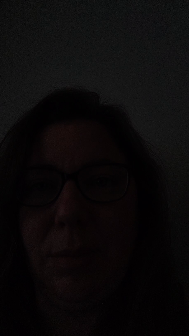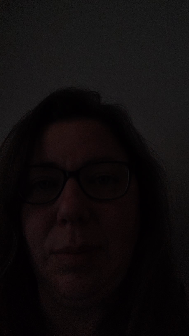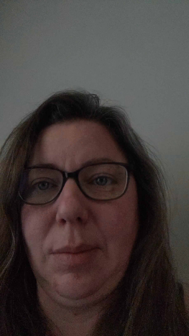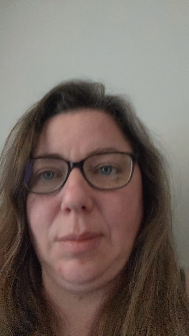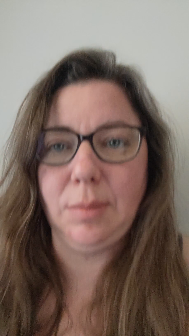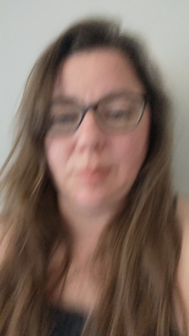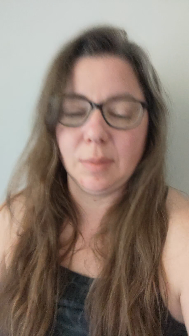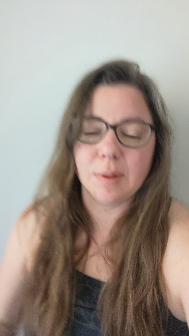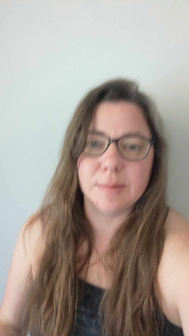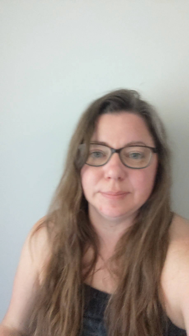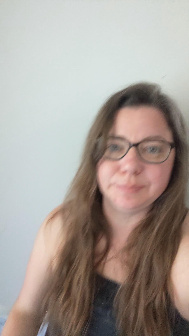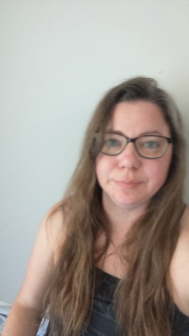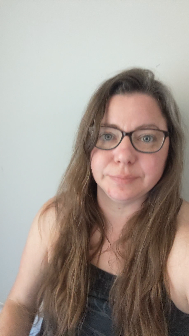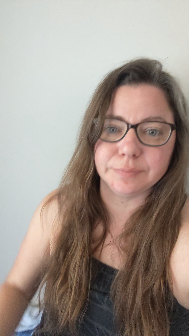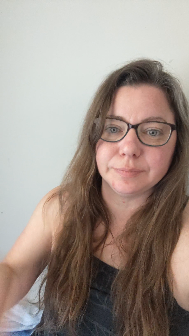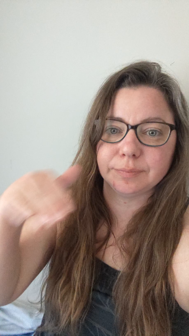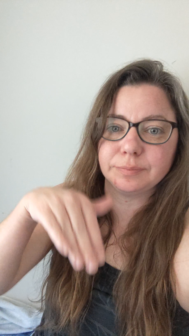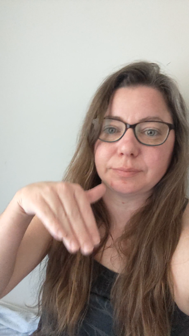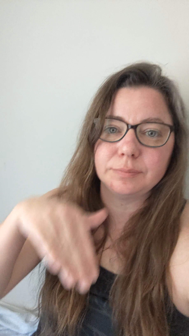night night